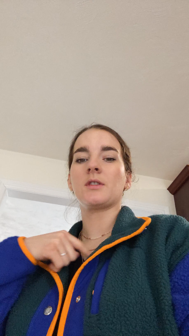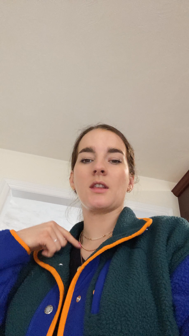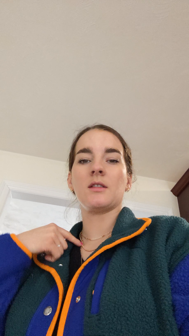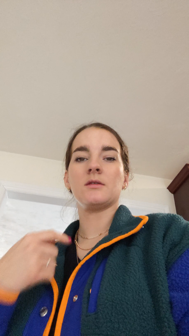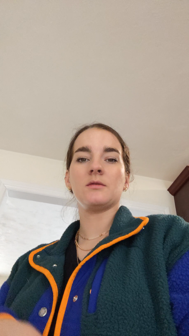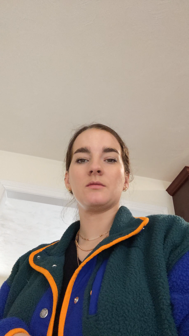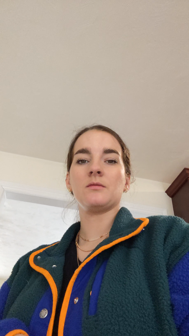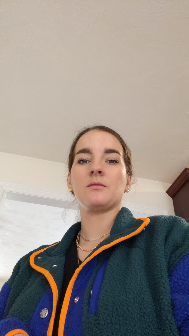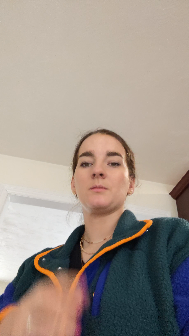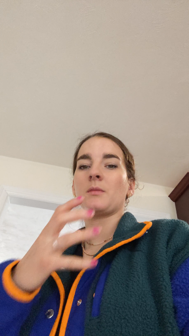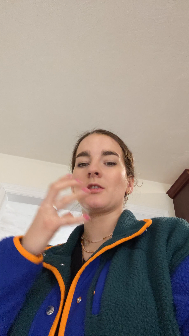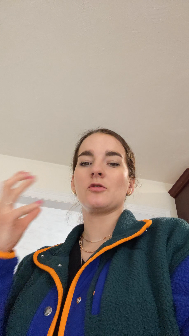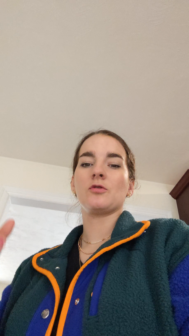much